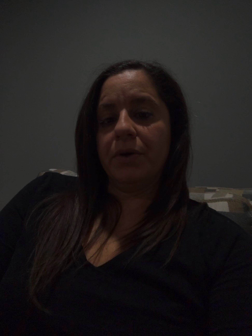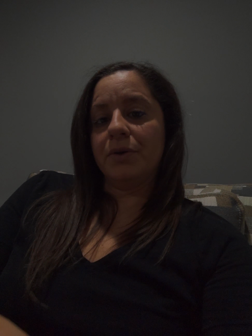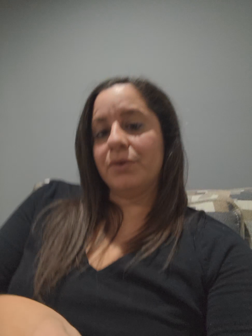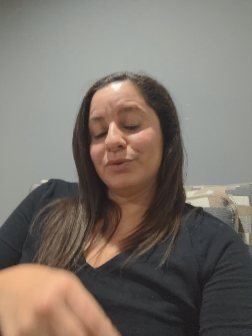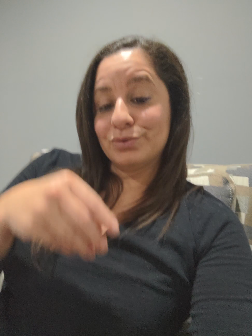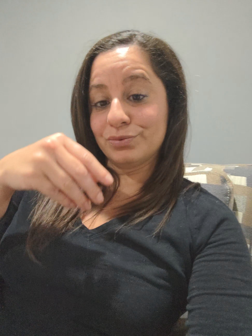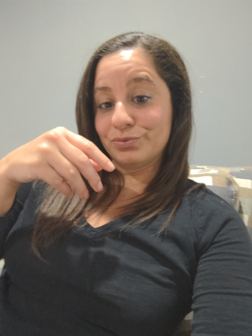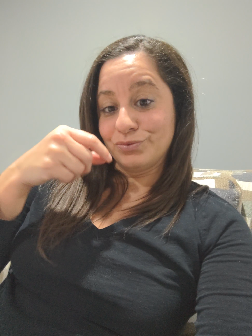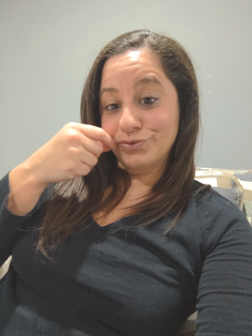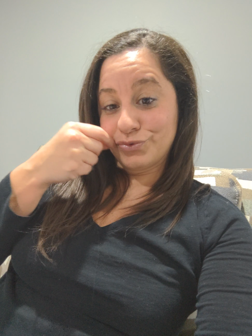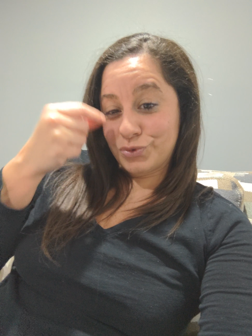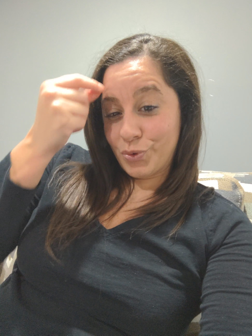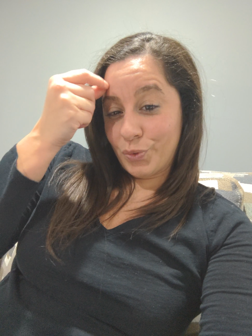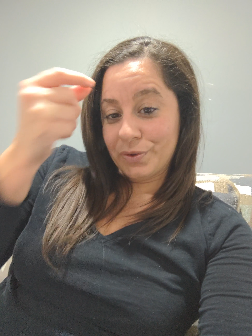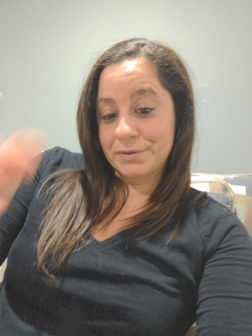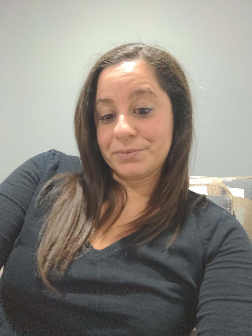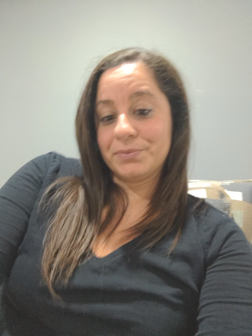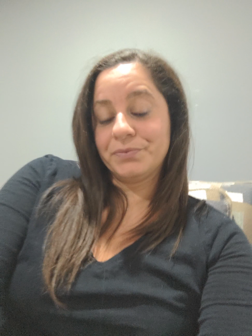store